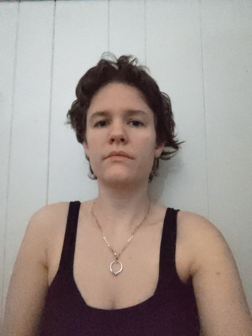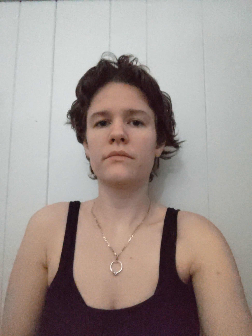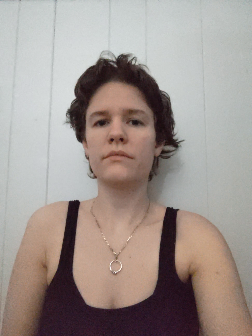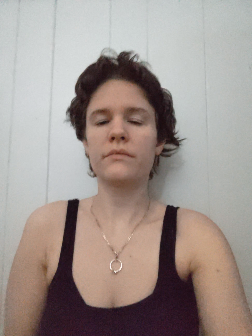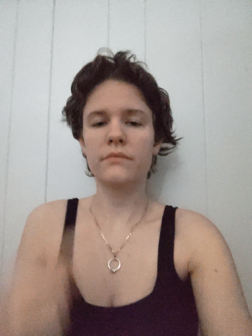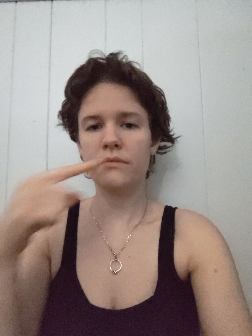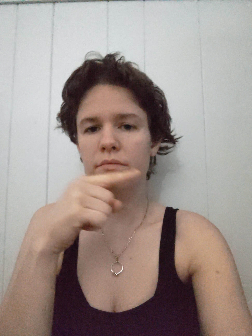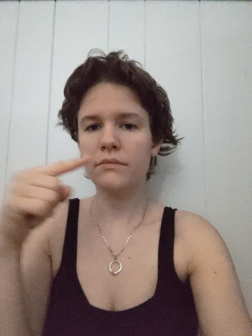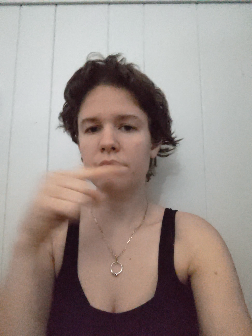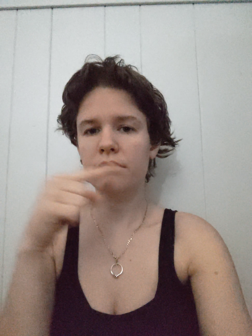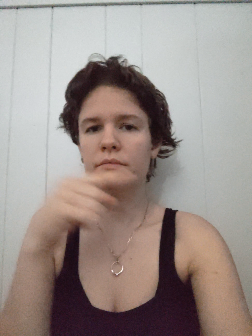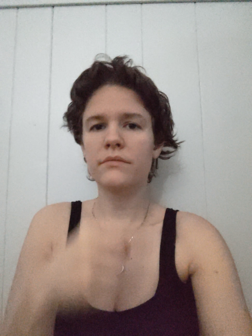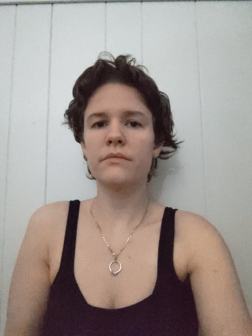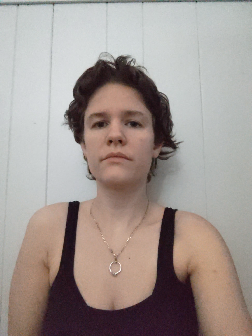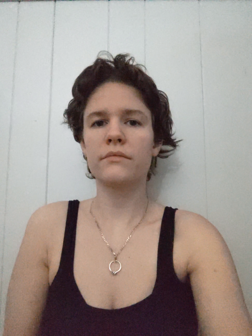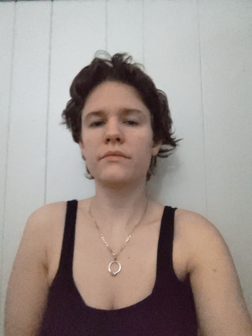toothbrush